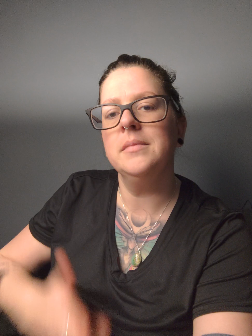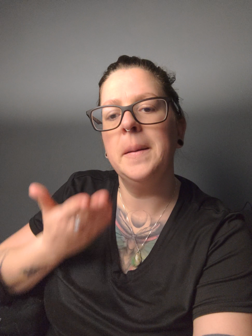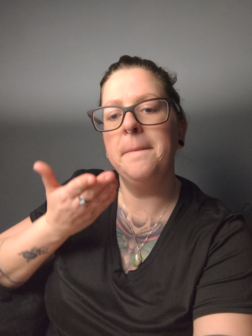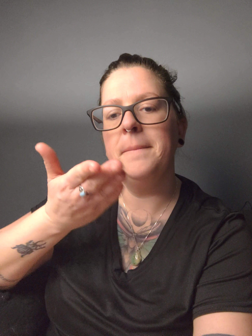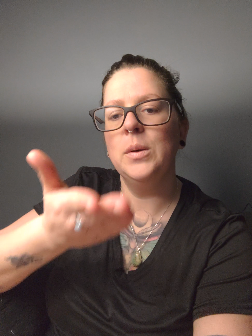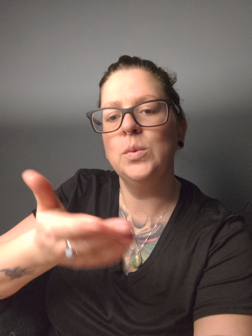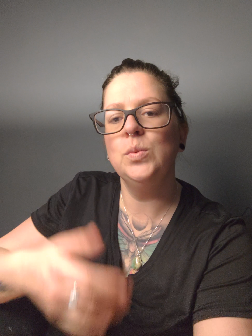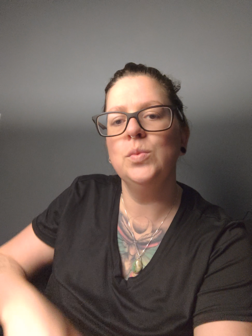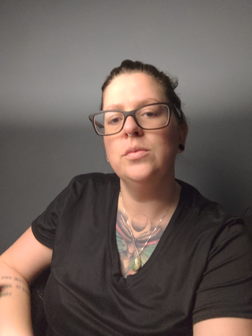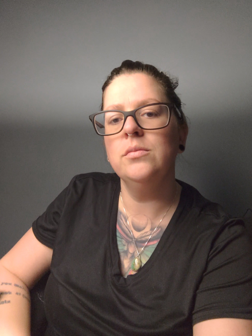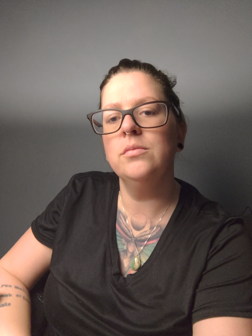boat